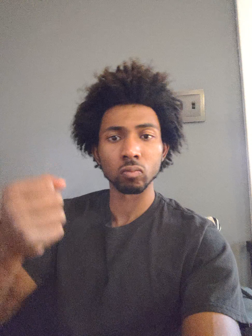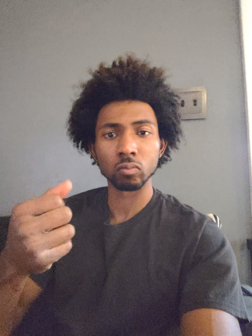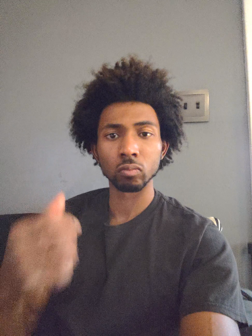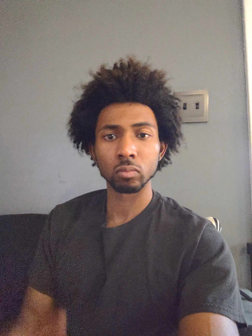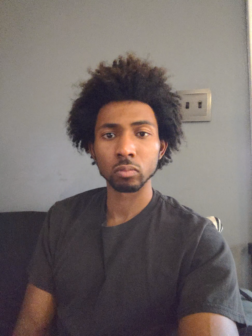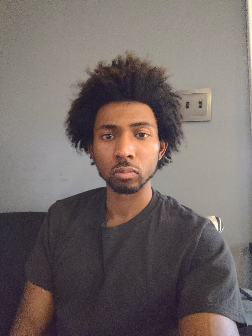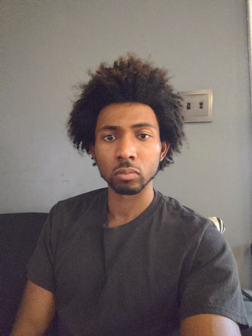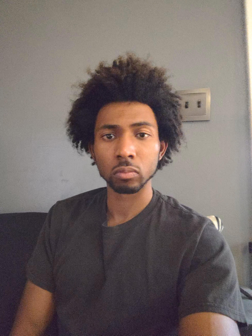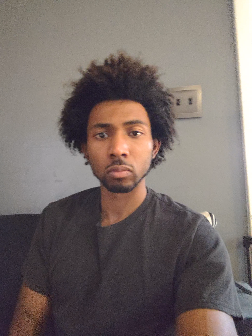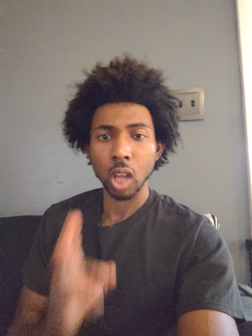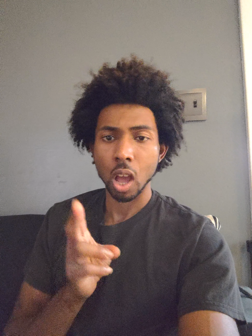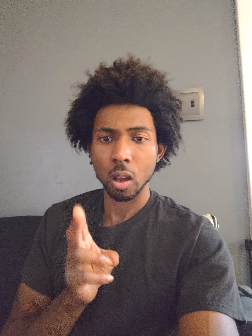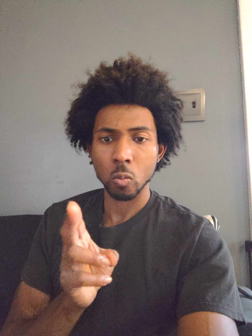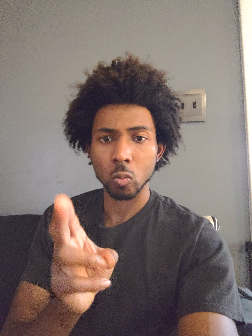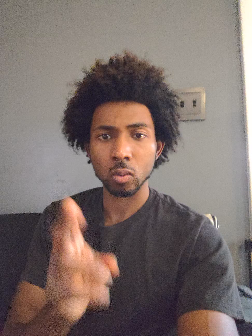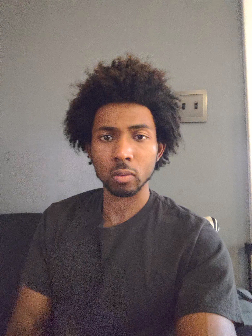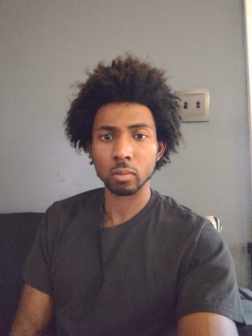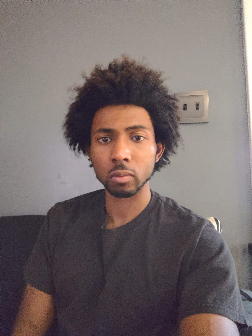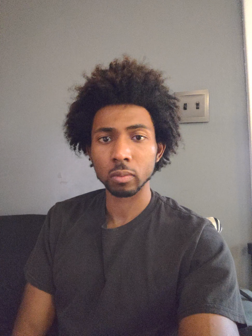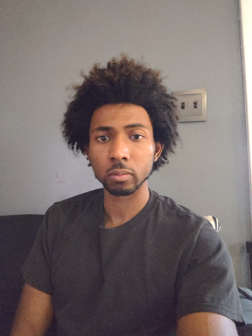hurry